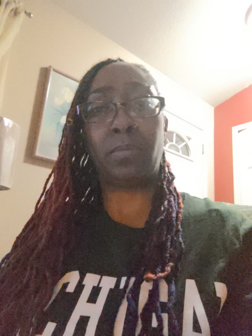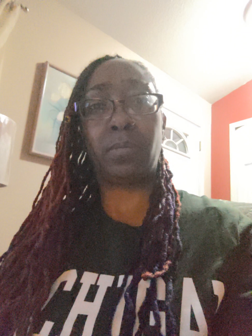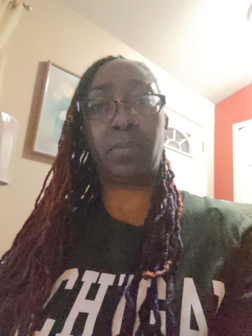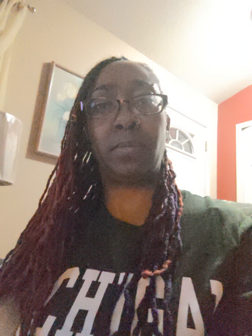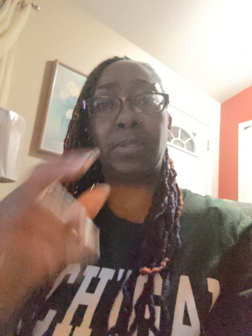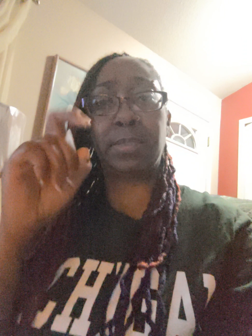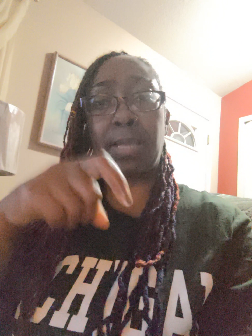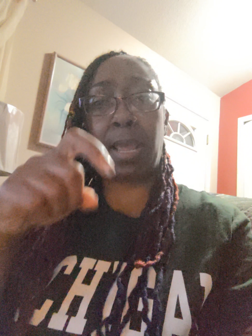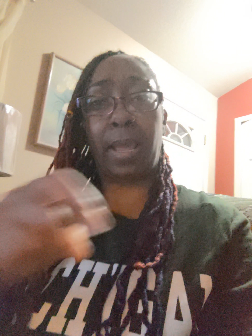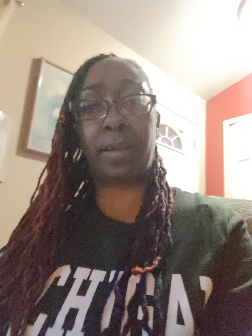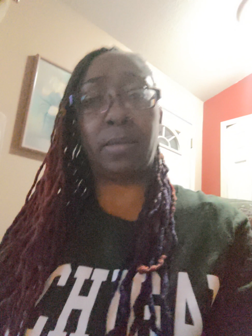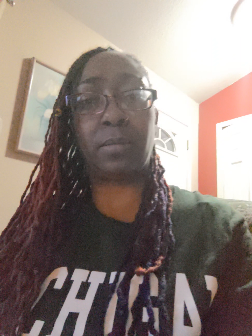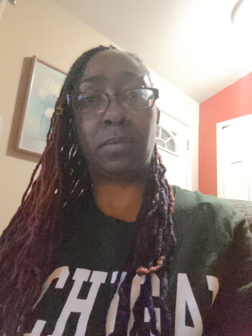time